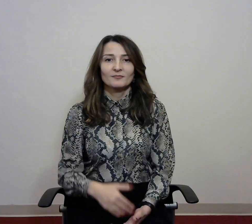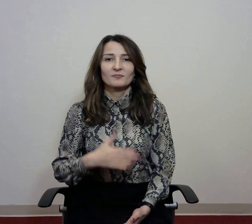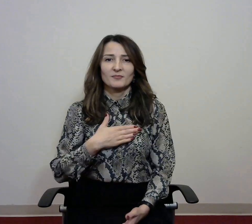mən